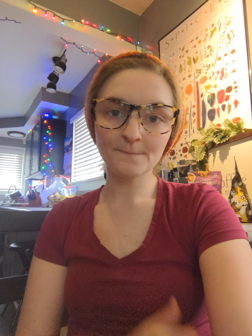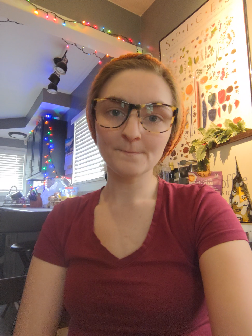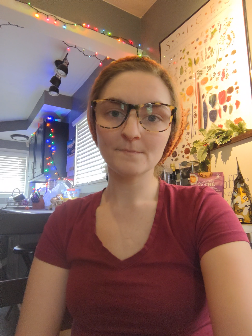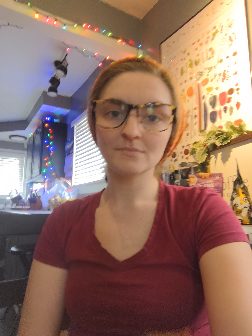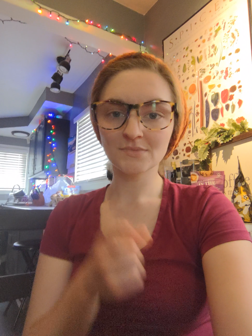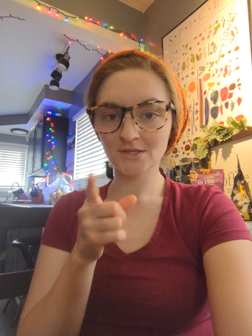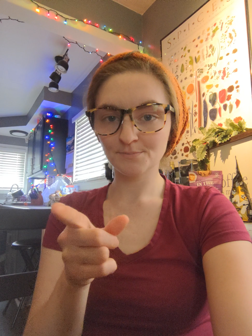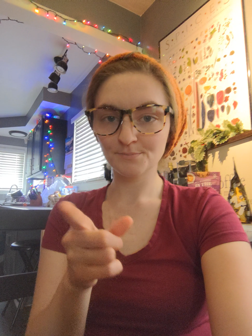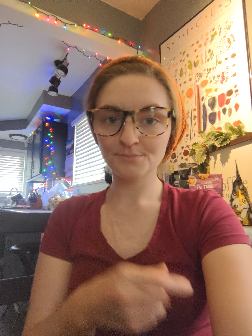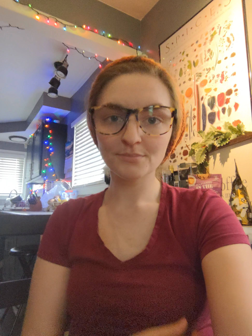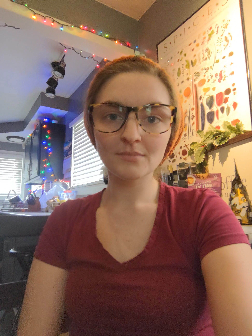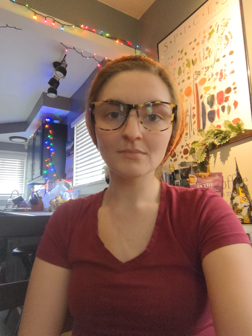he/she/it